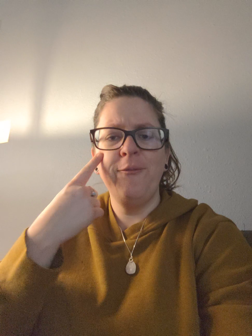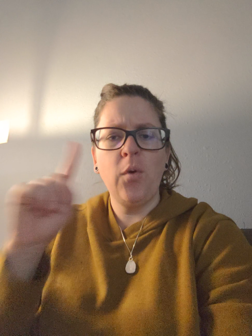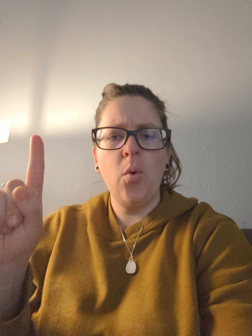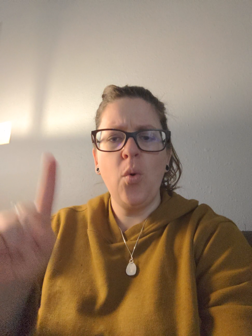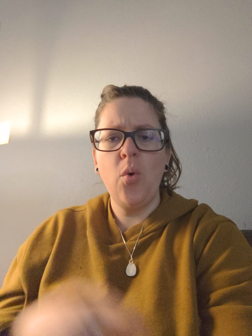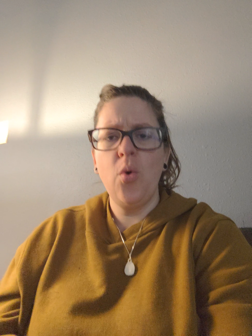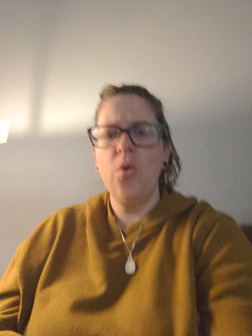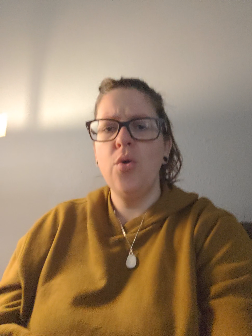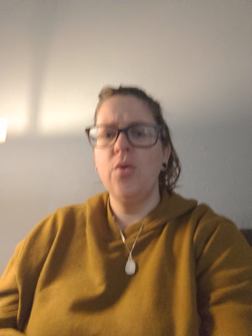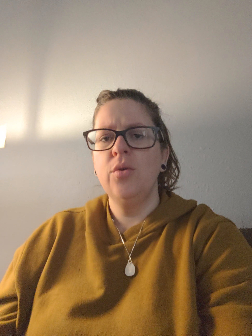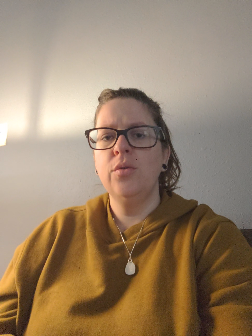for